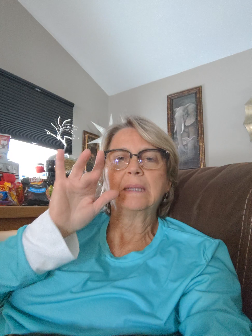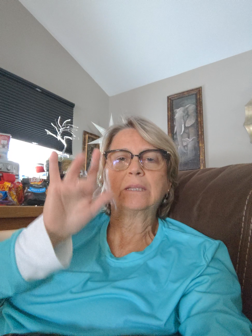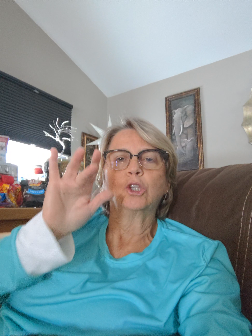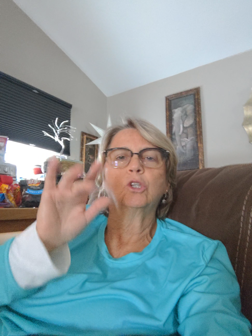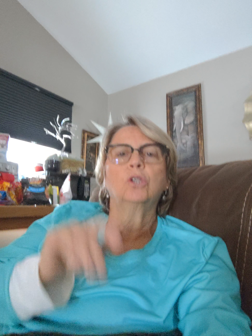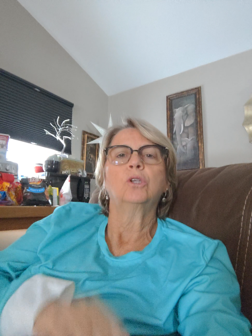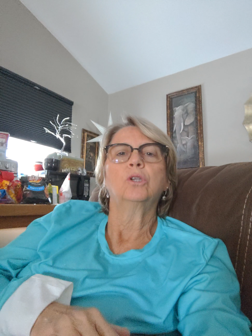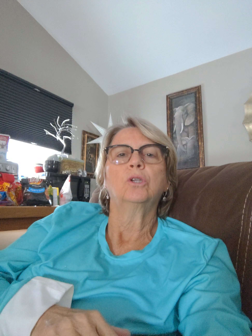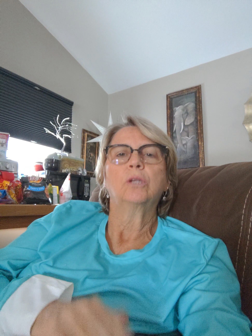touch